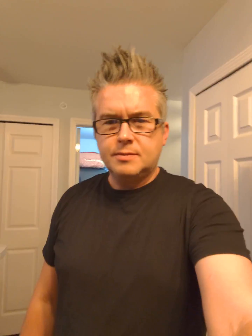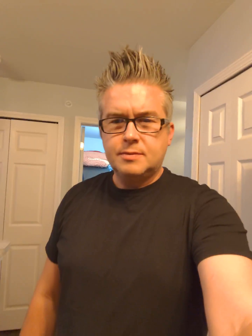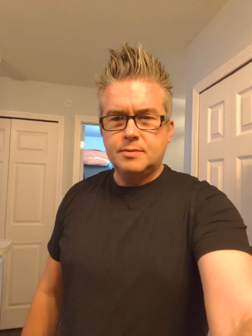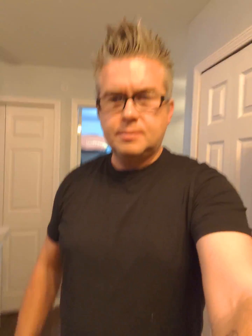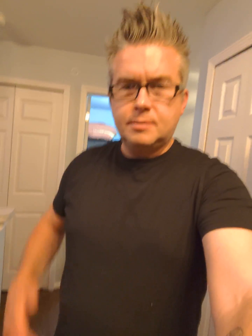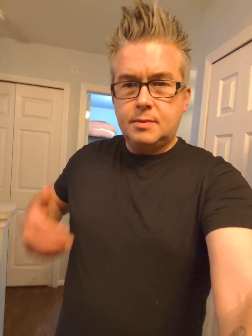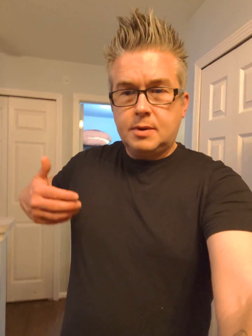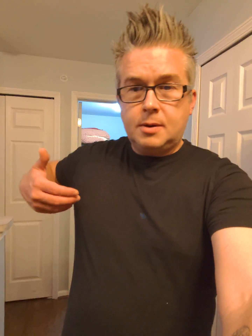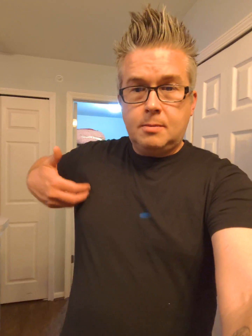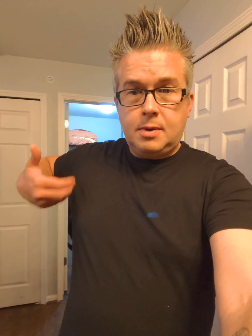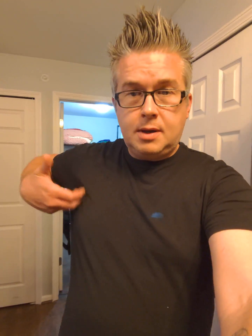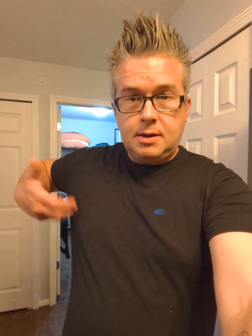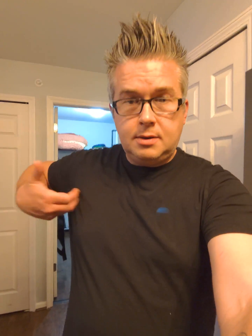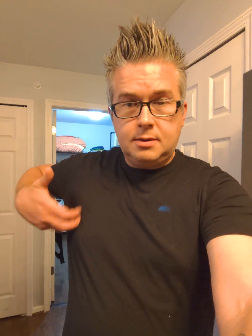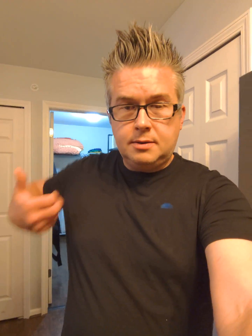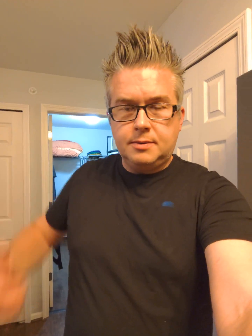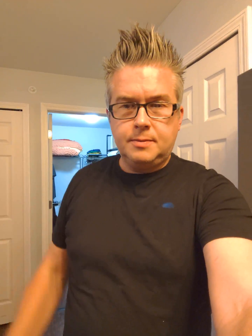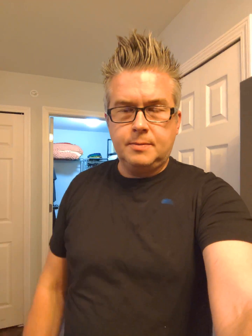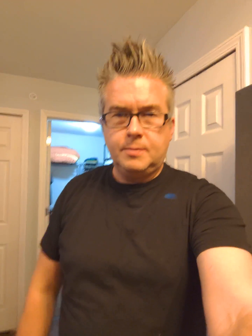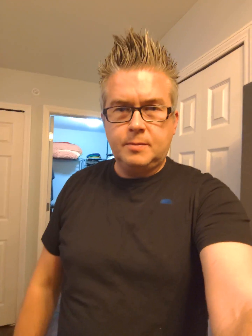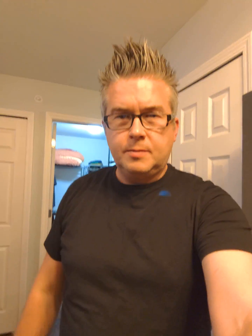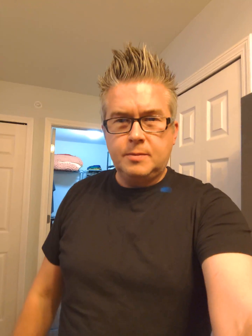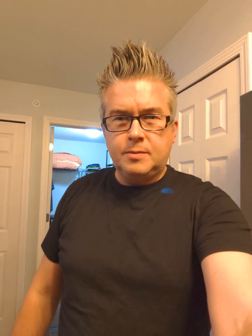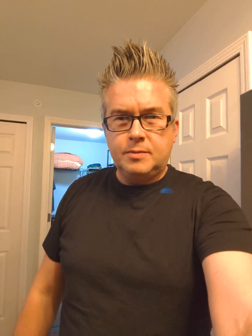monkey